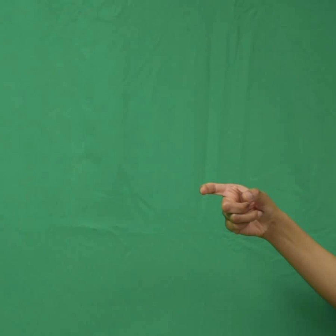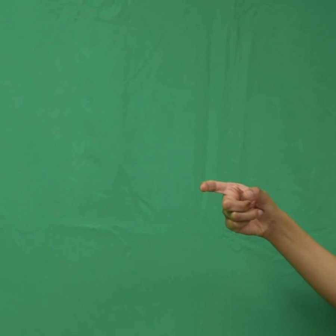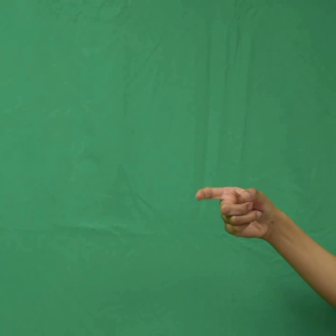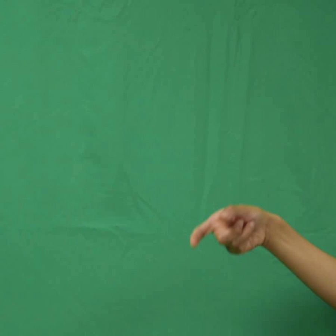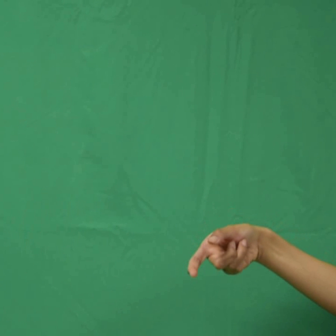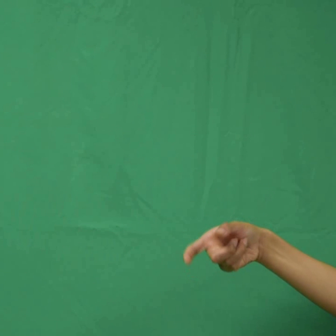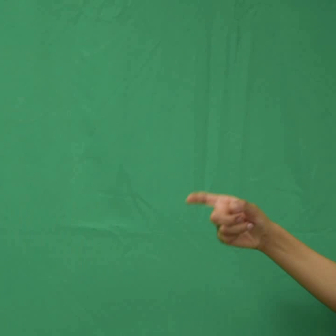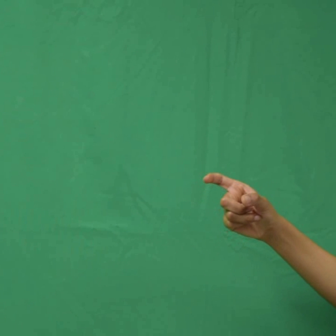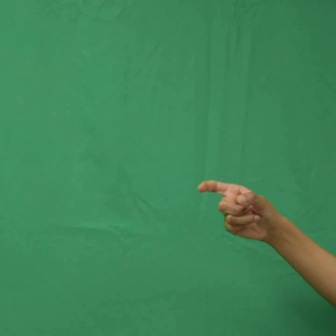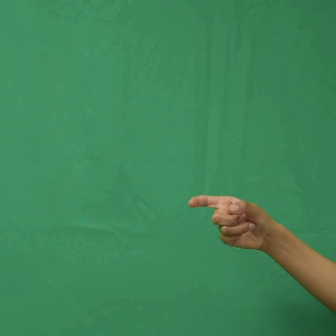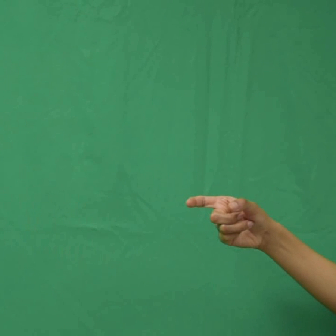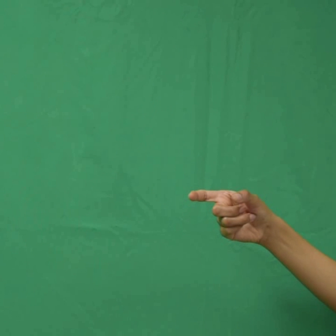Q